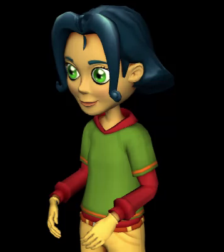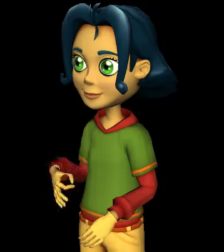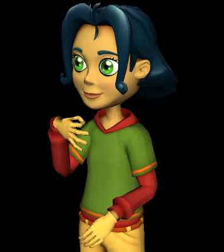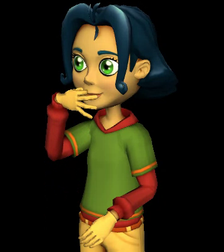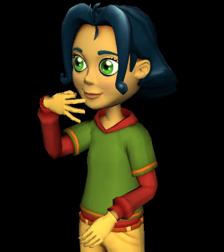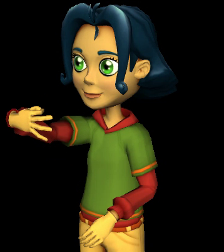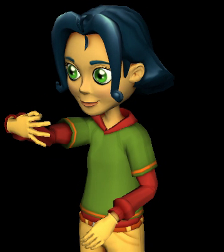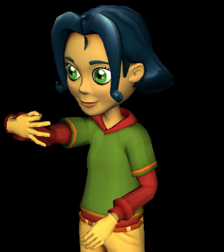يقول